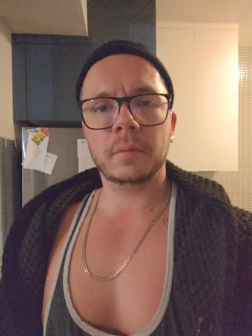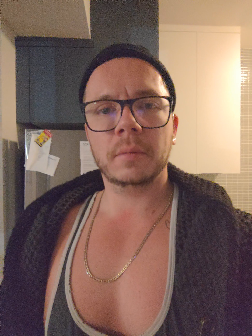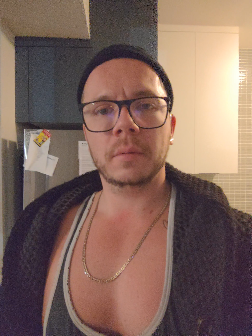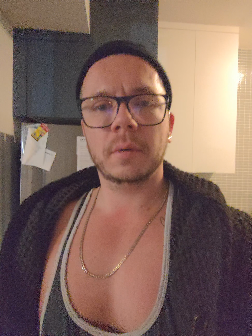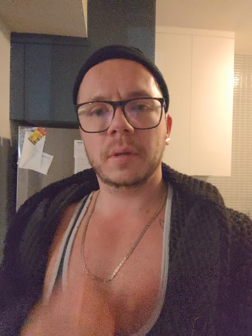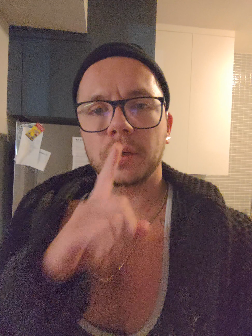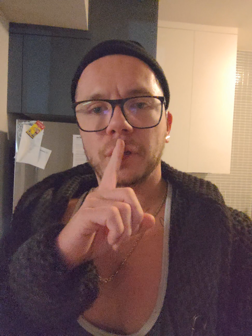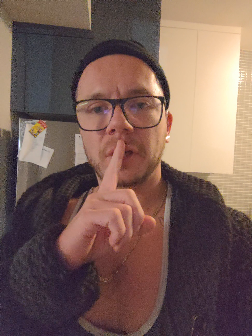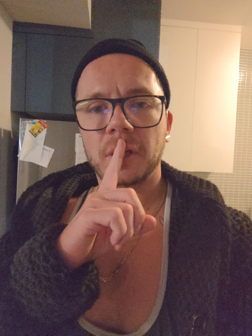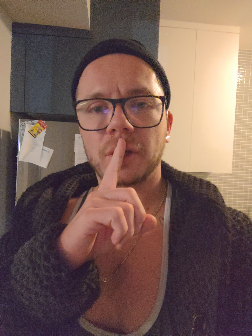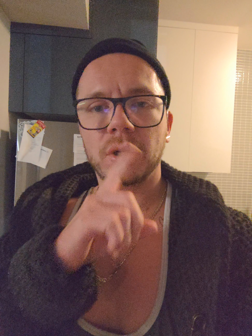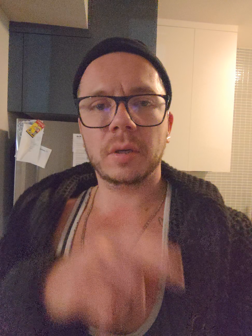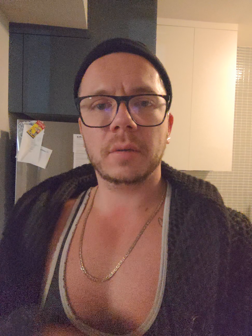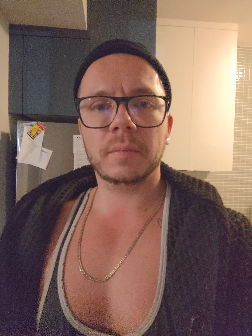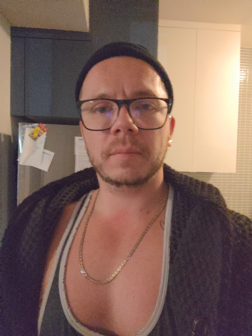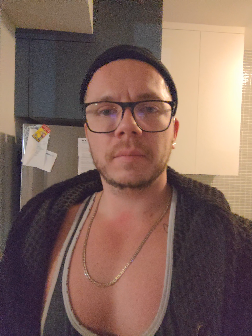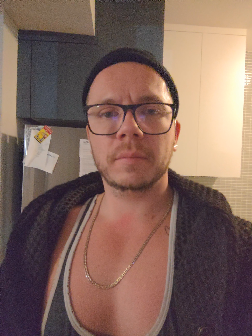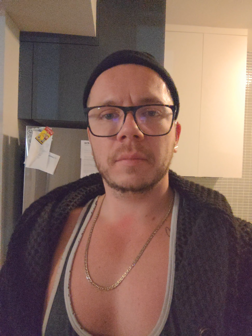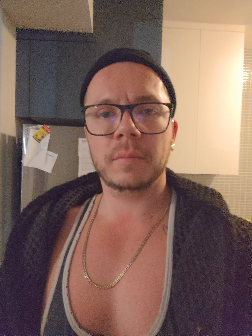shhh